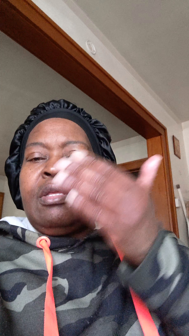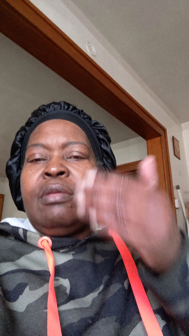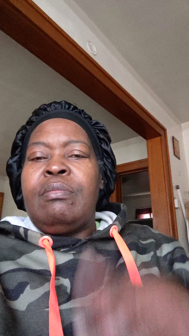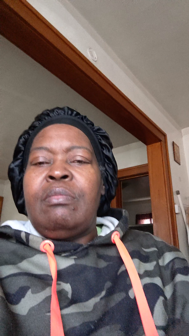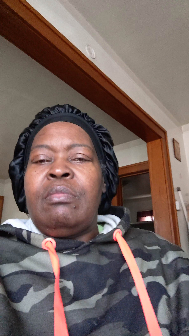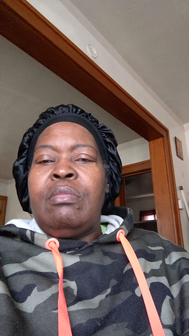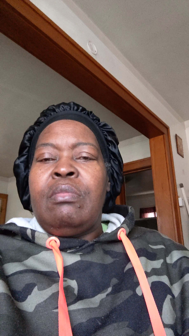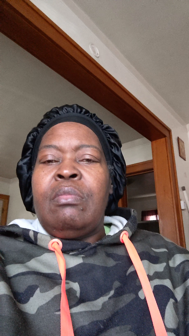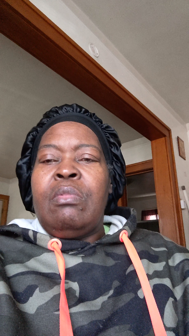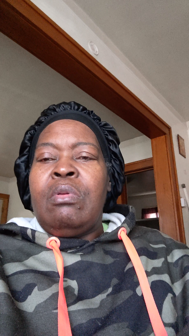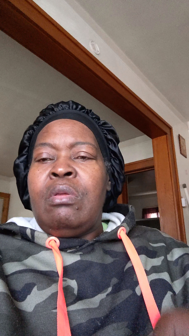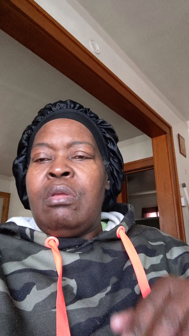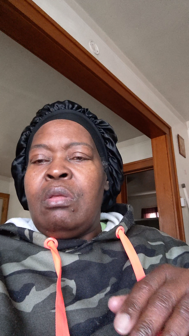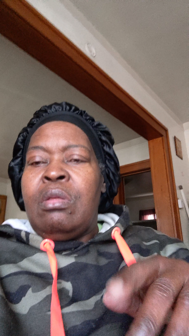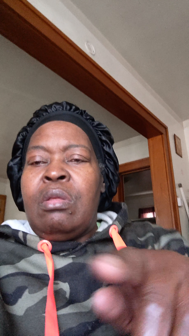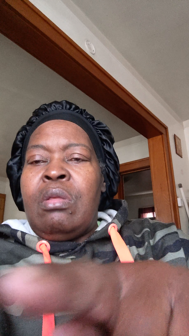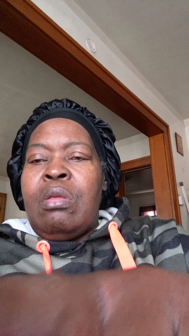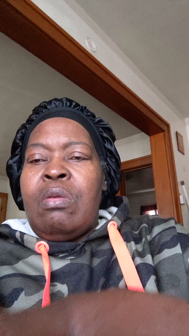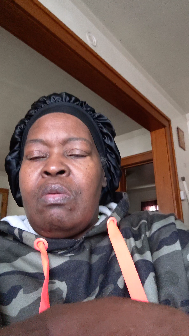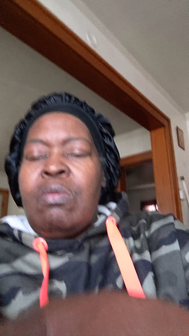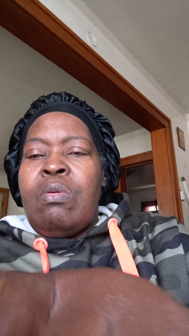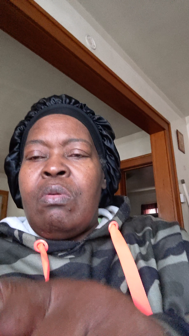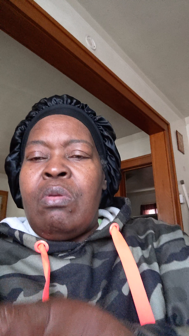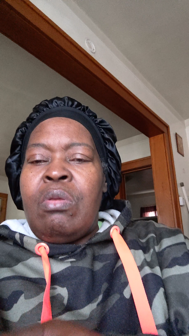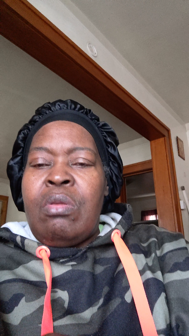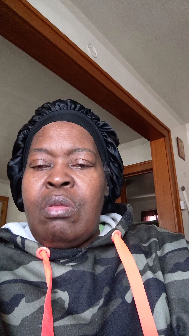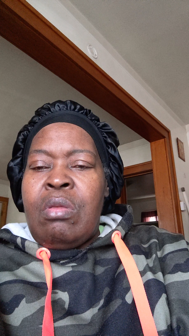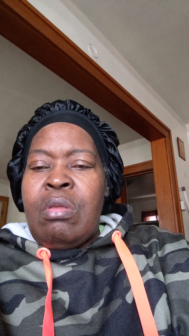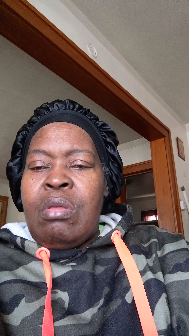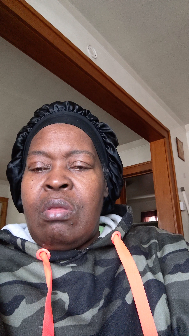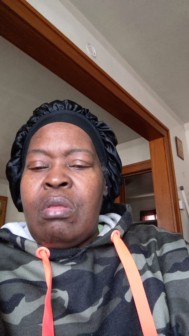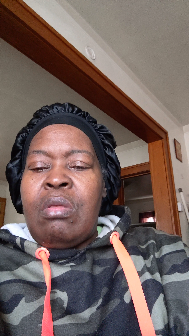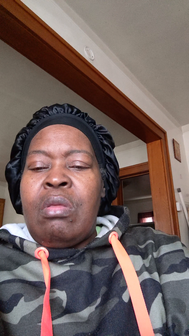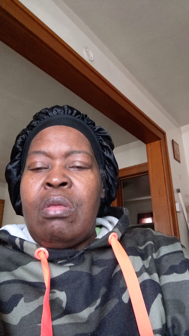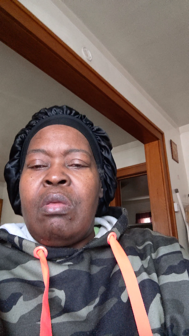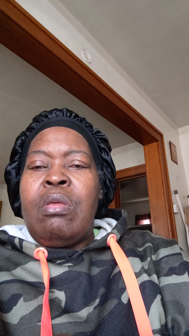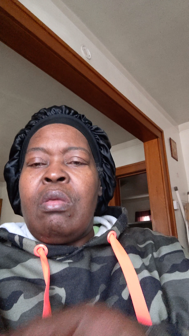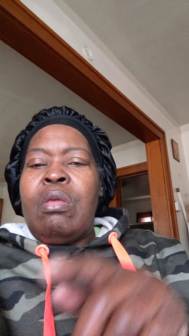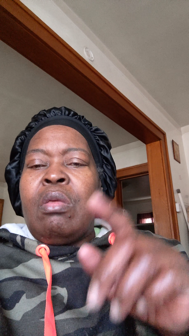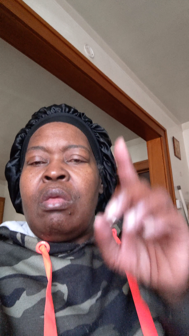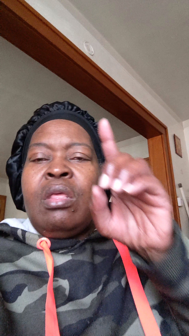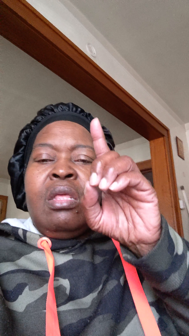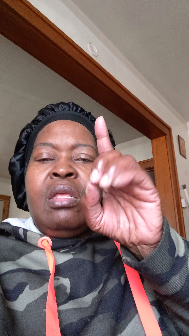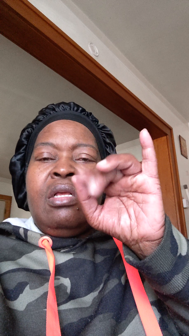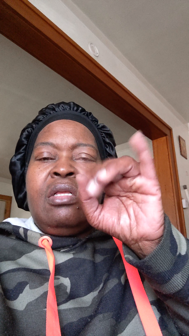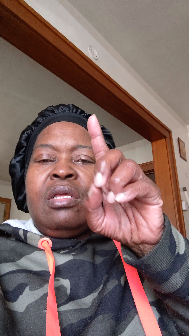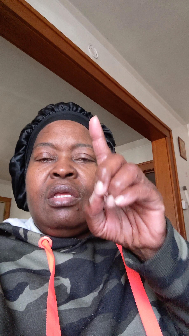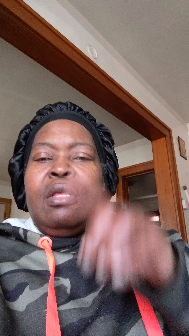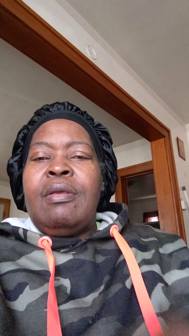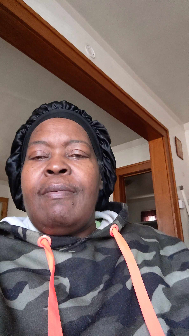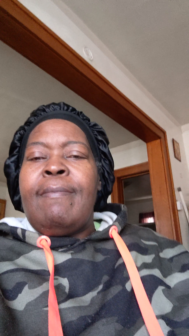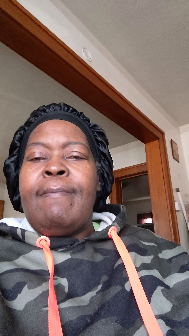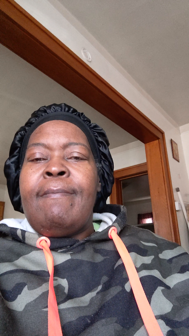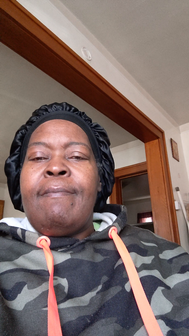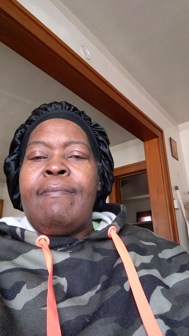did